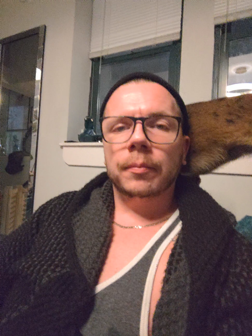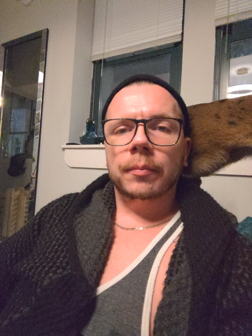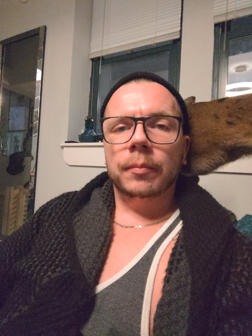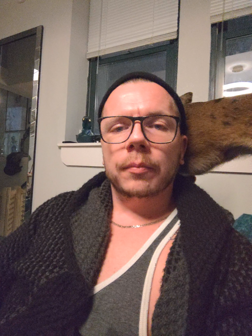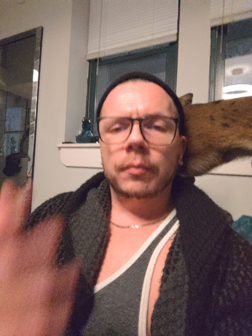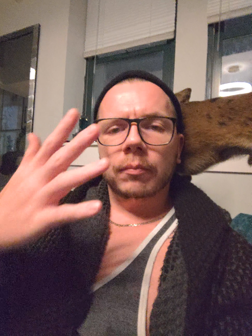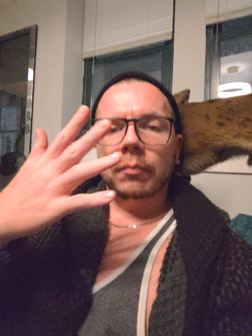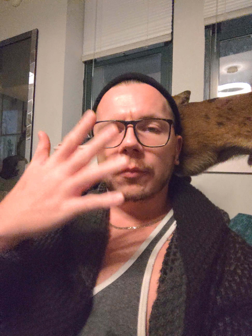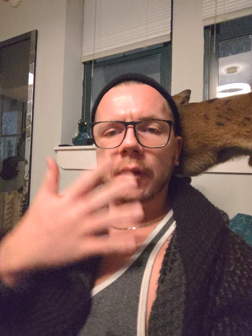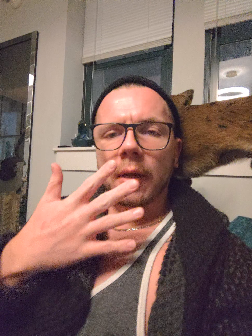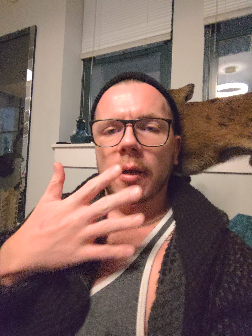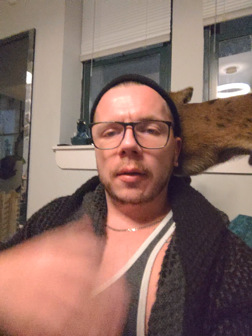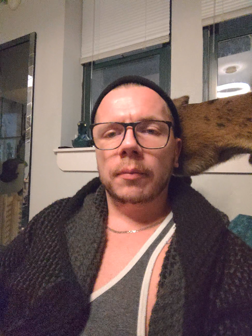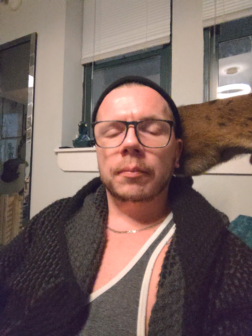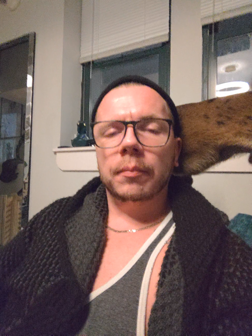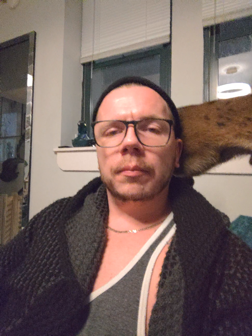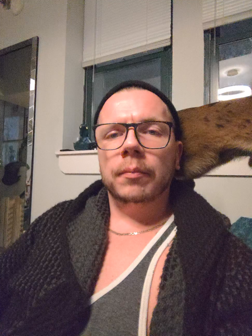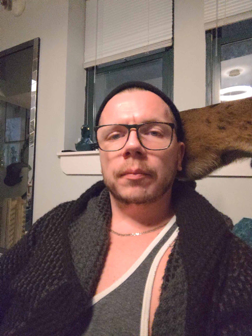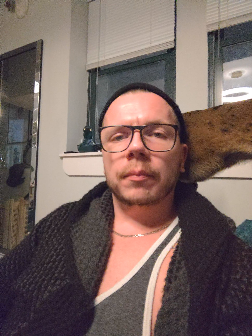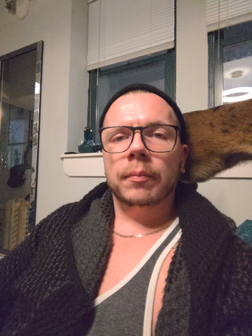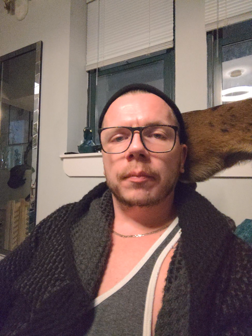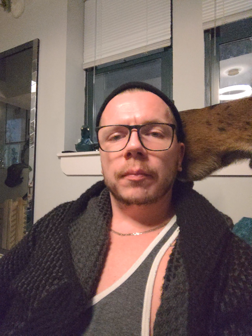sad